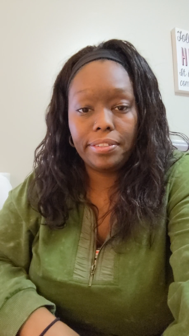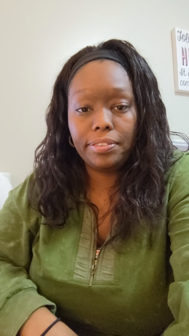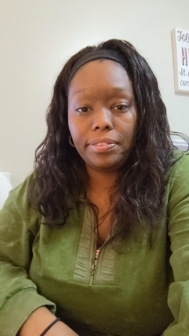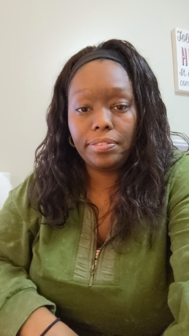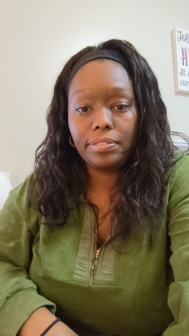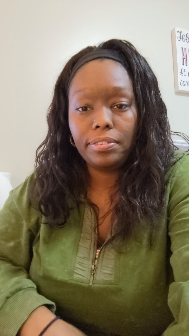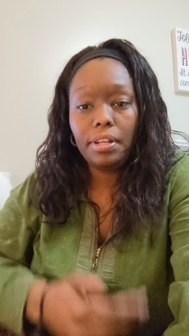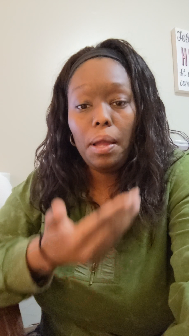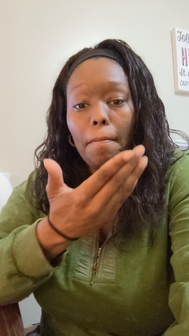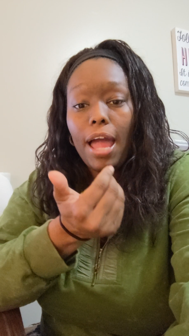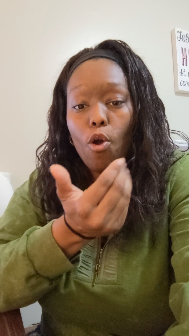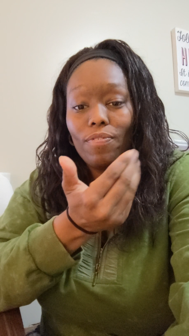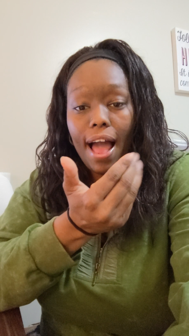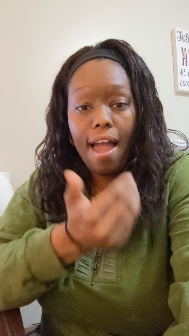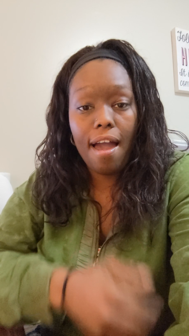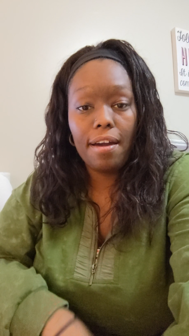butterfly